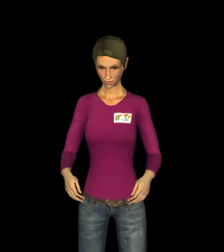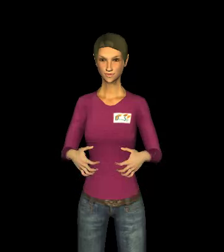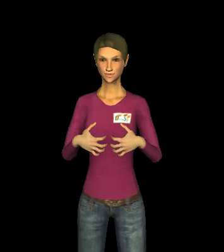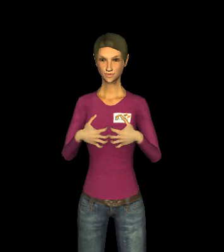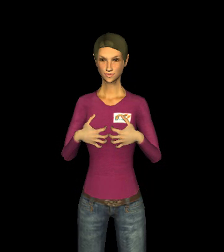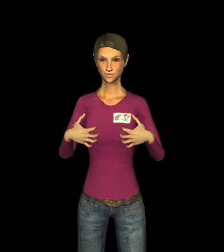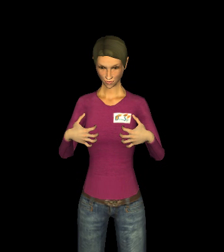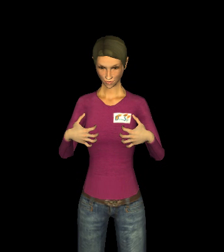عالم